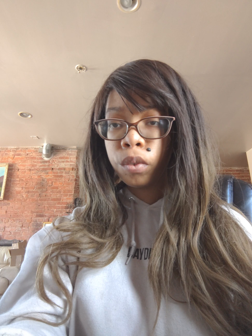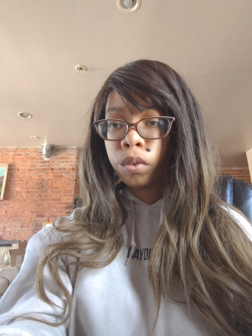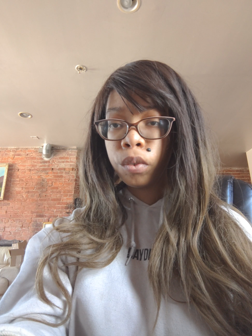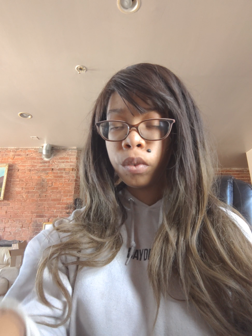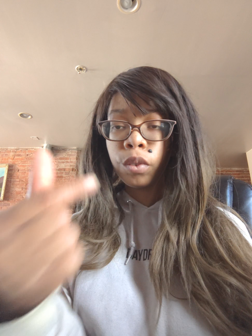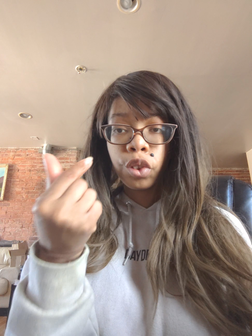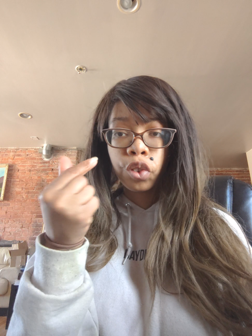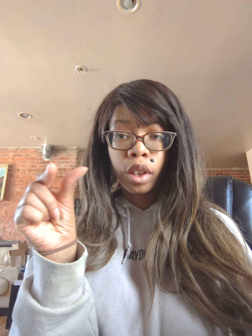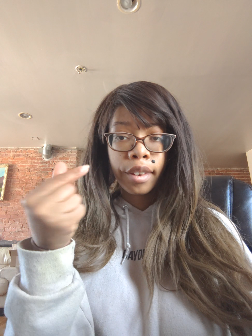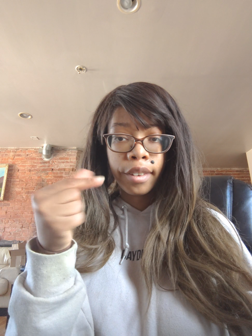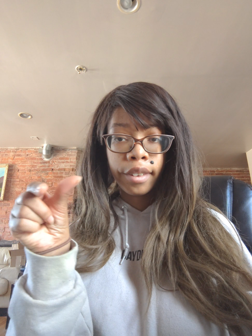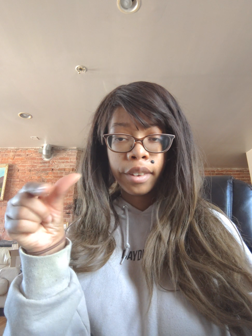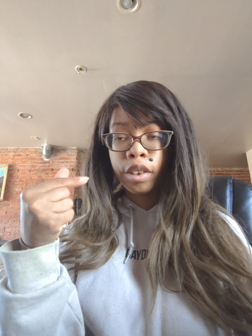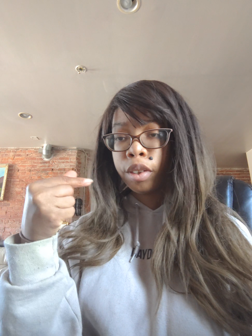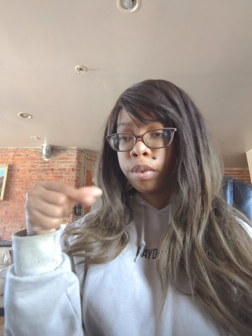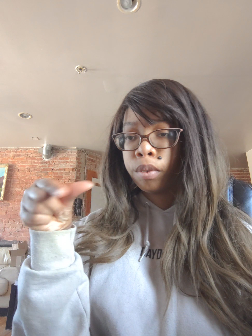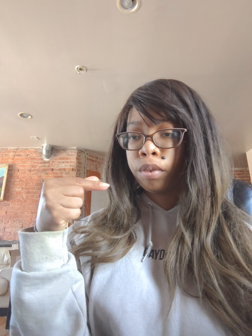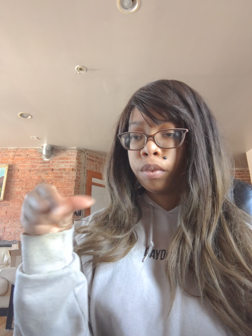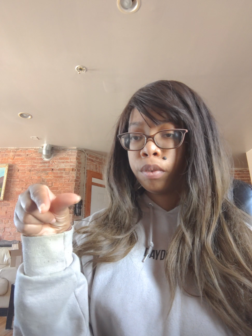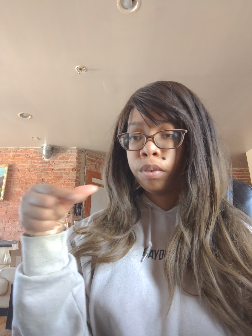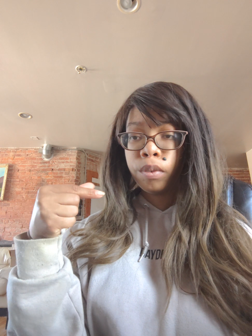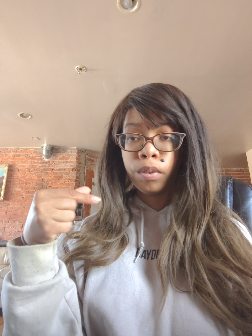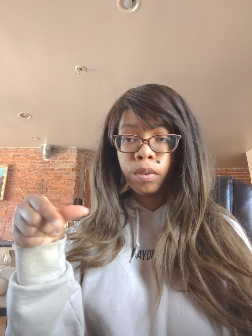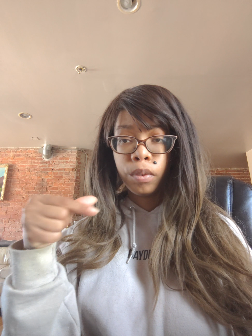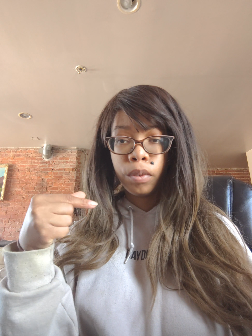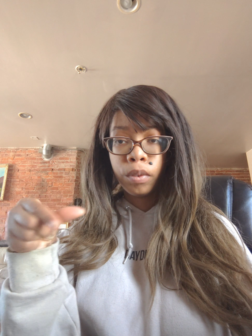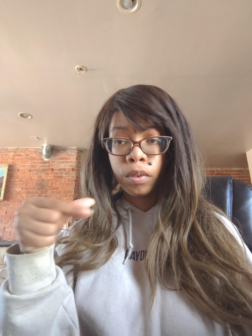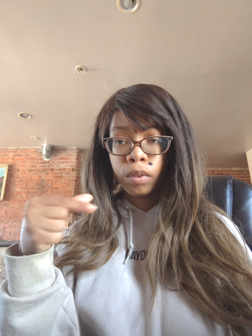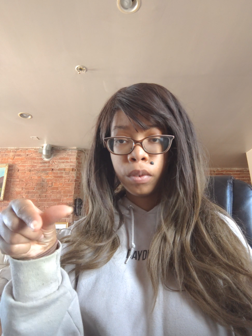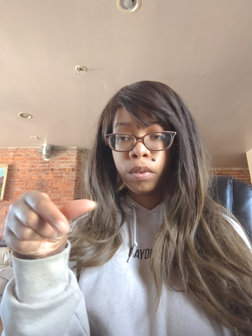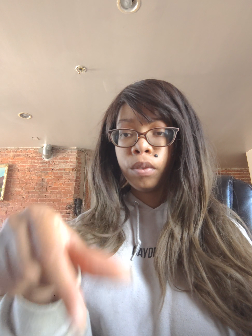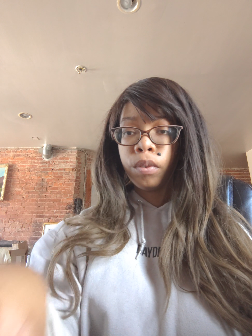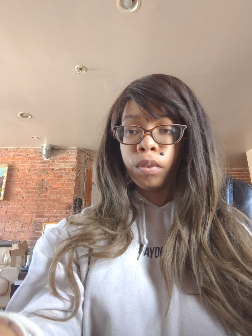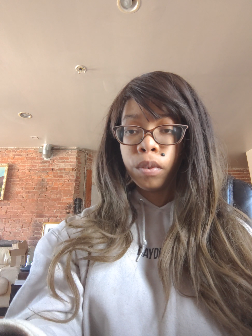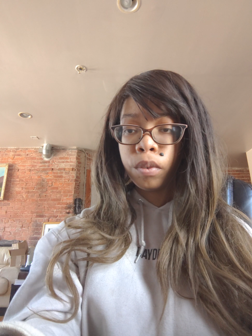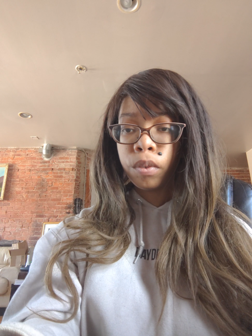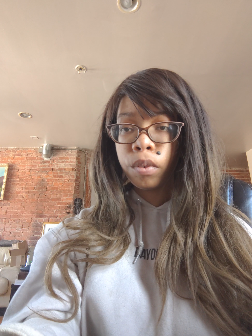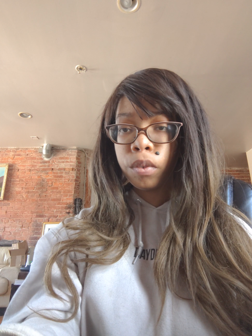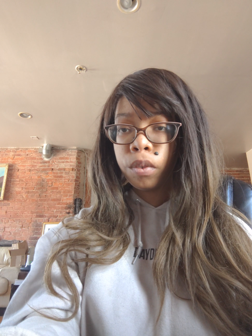green